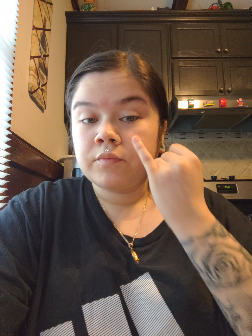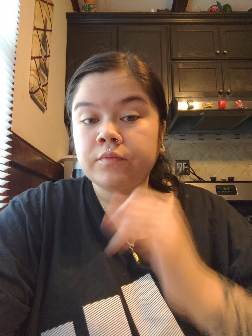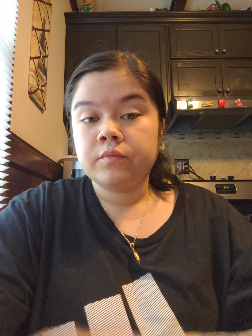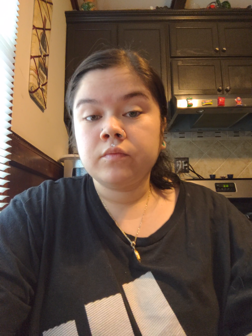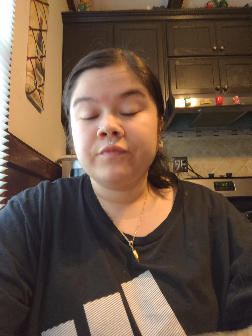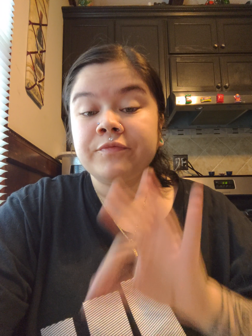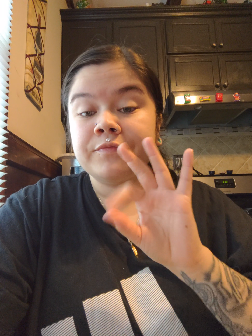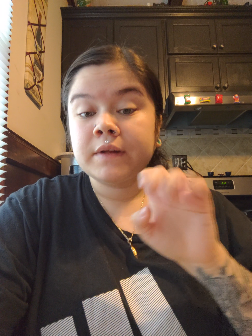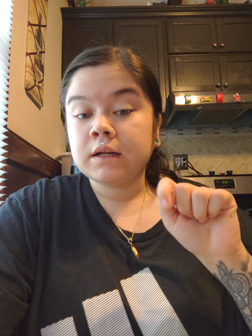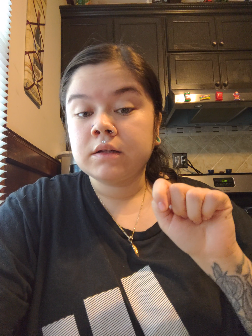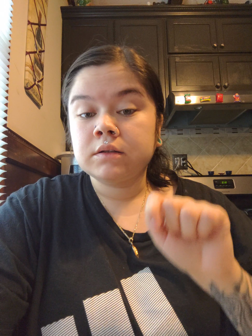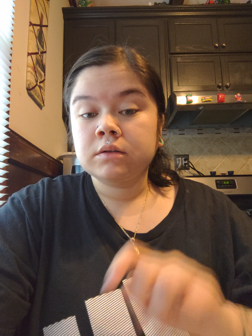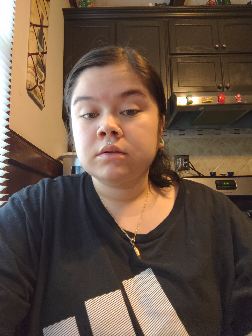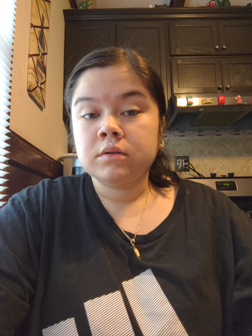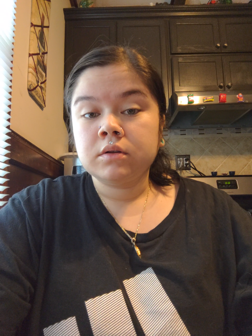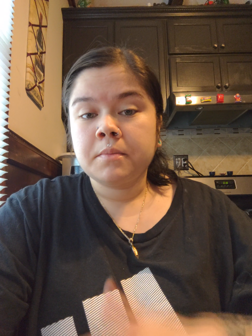feet